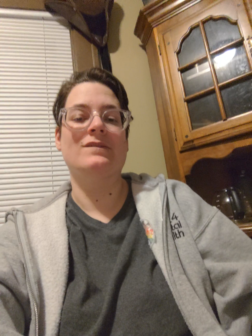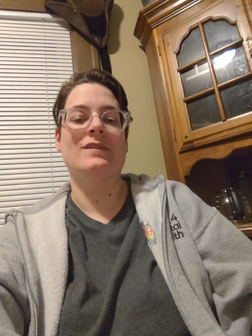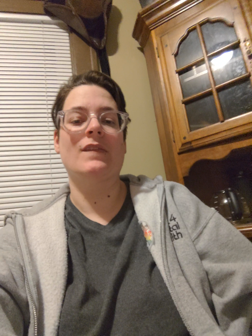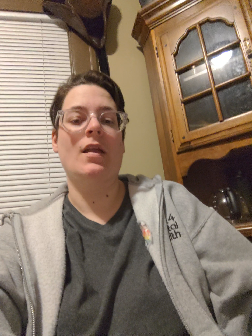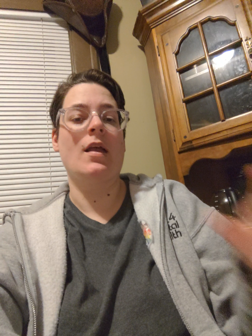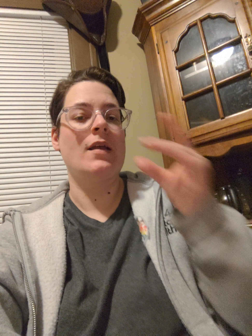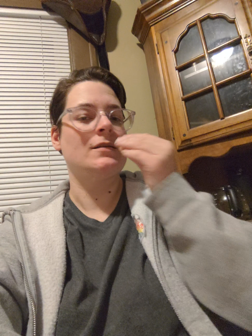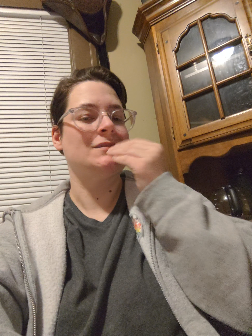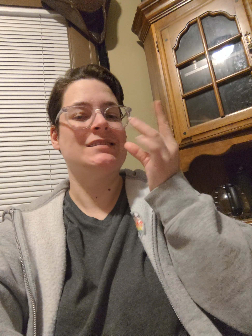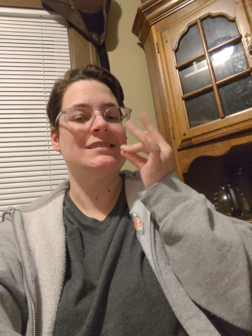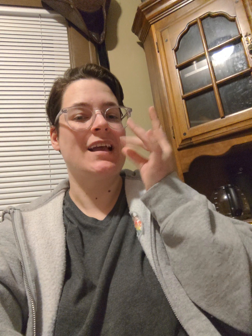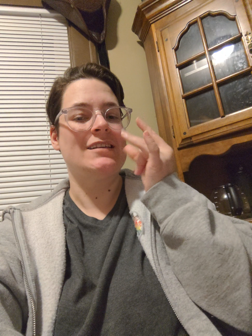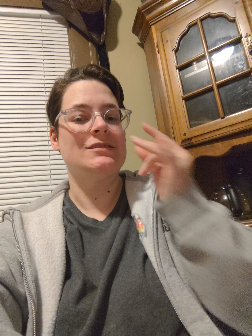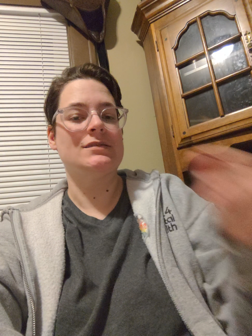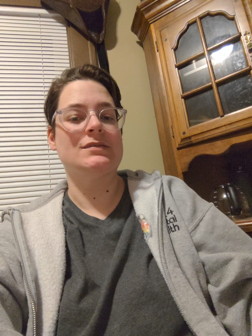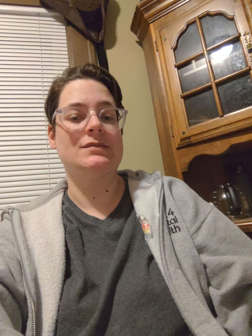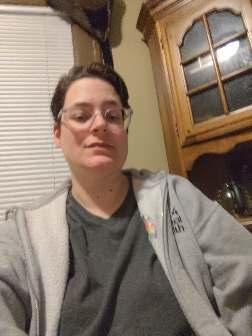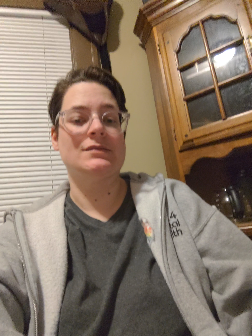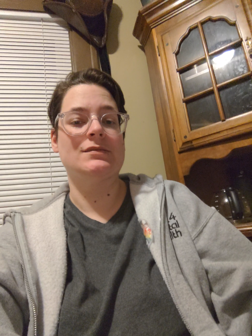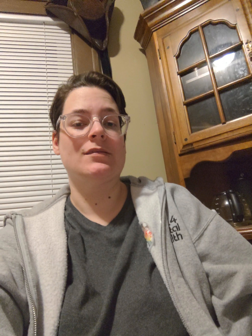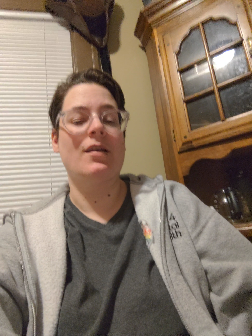snack